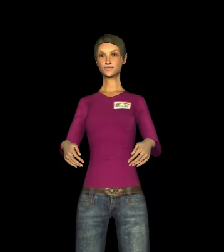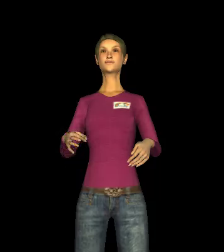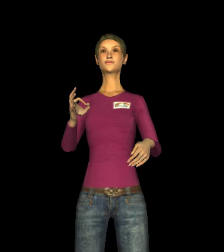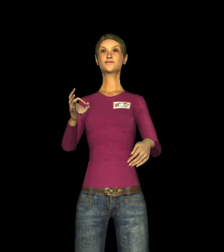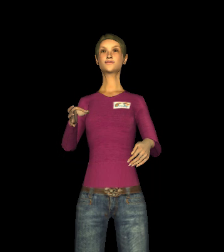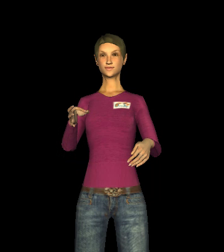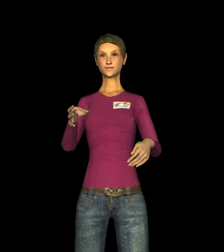نعم